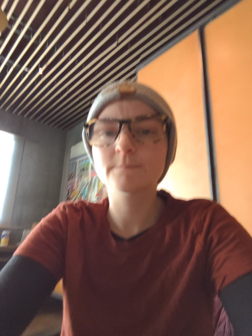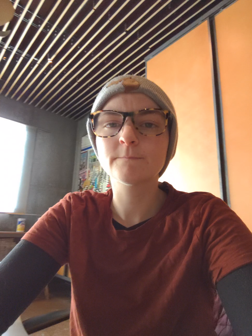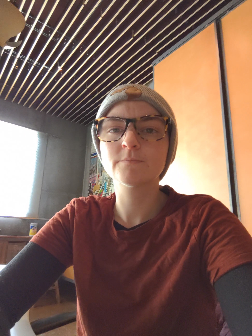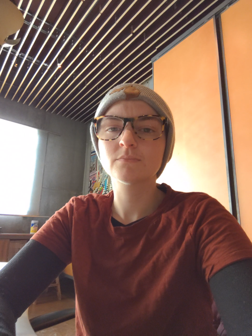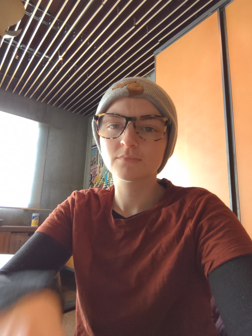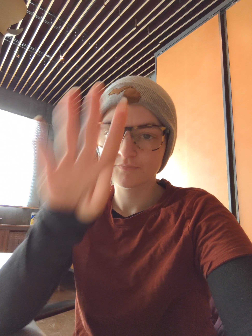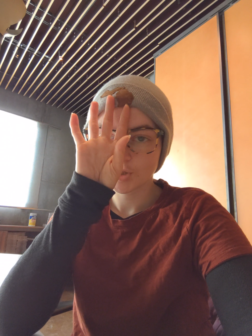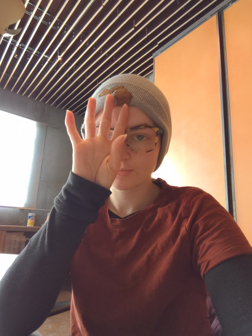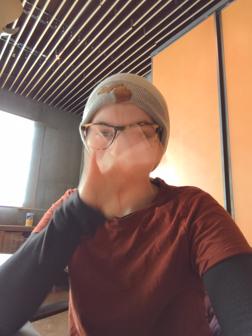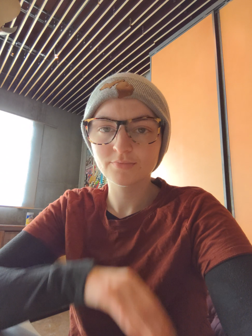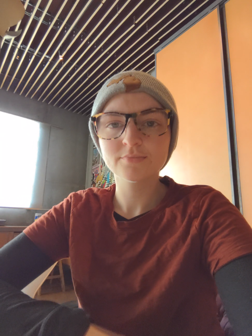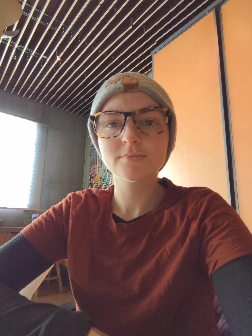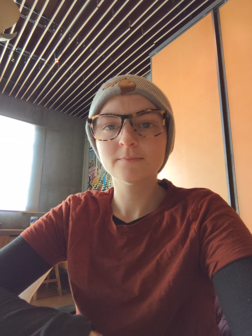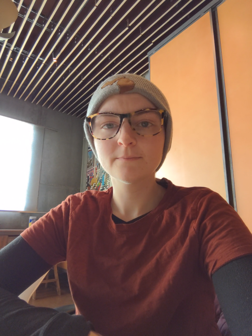fireman